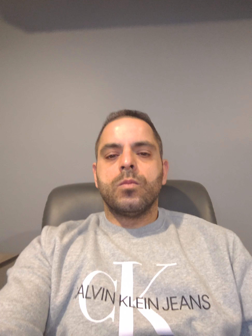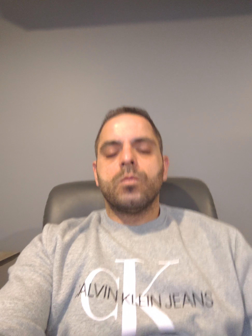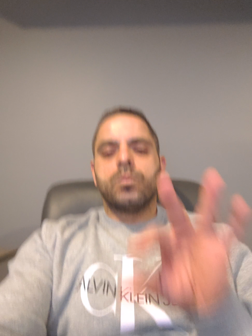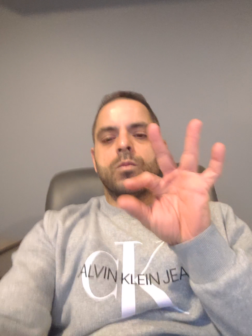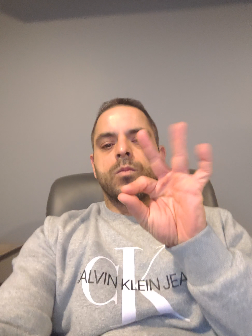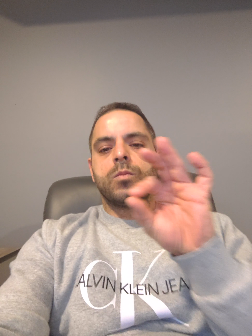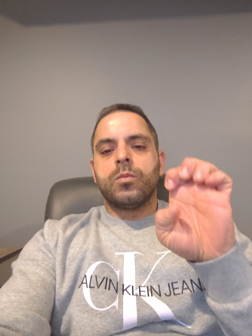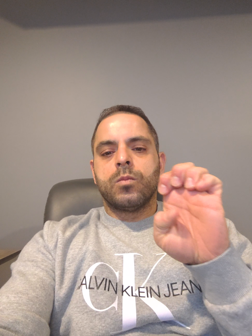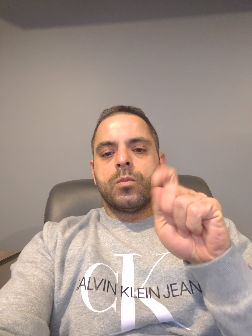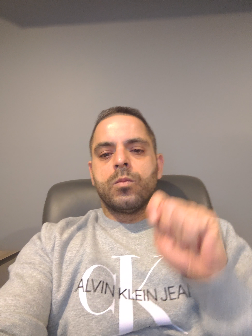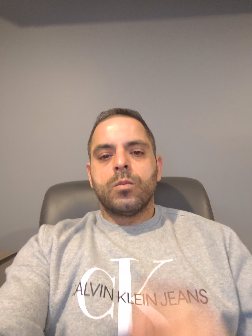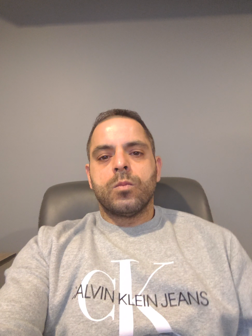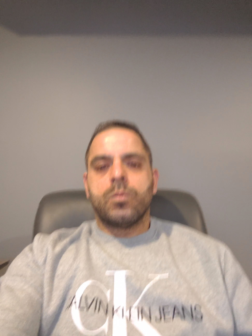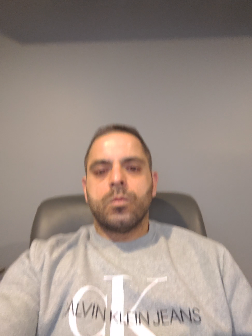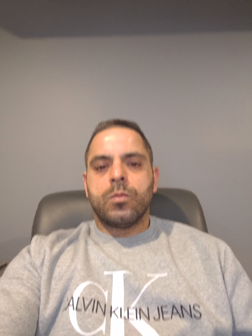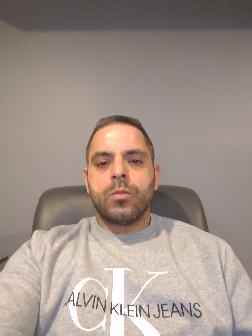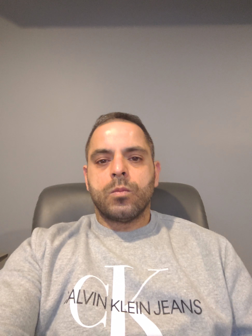feet